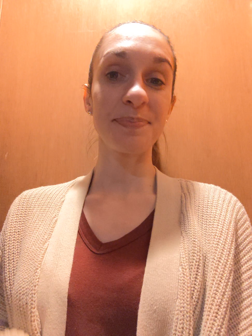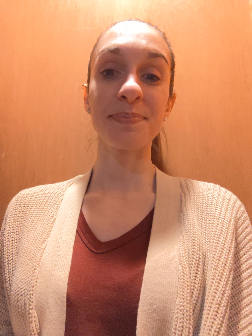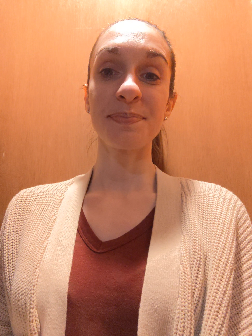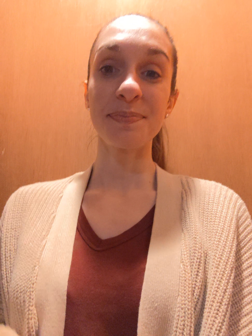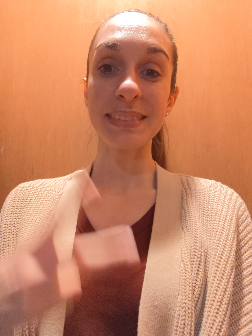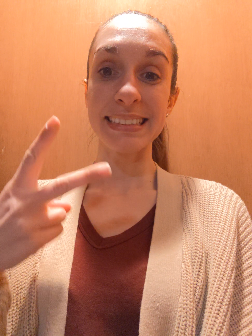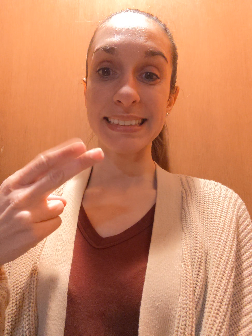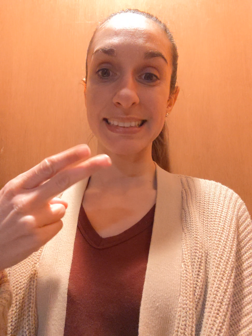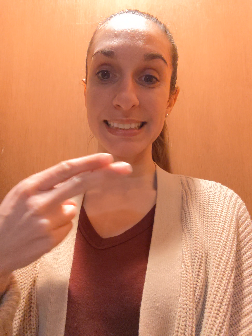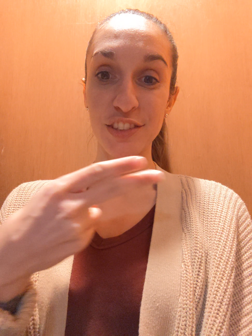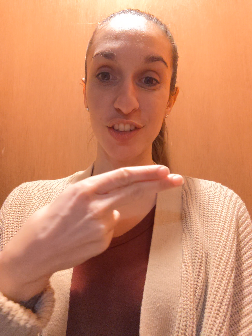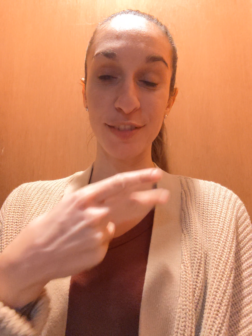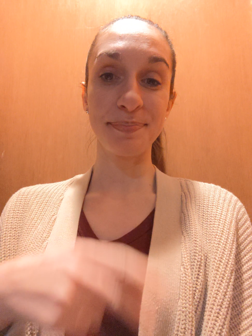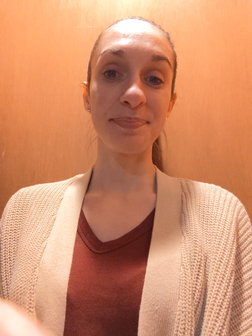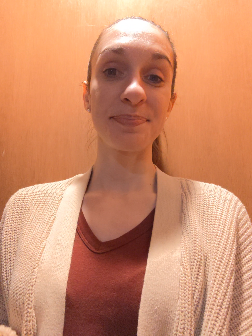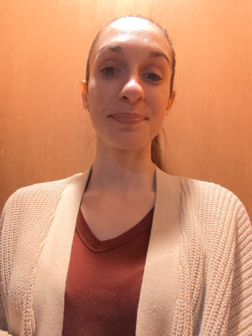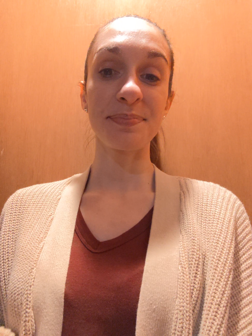scissors